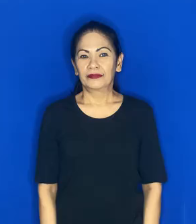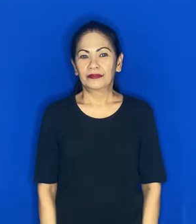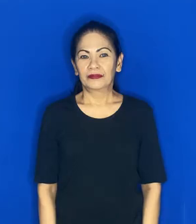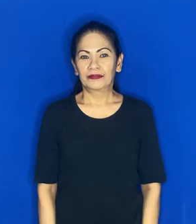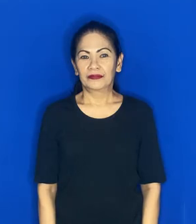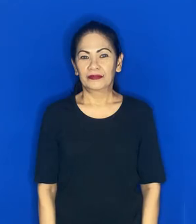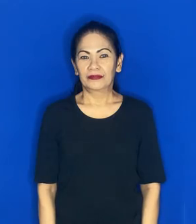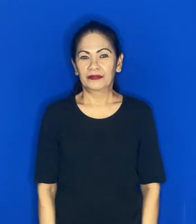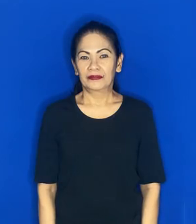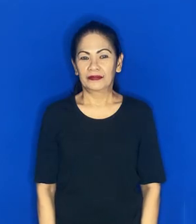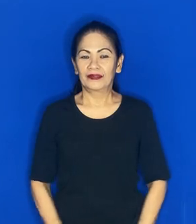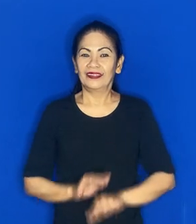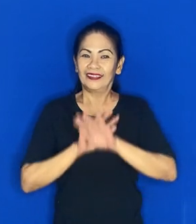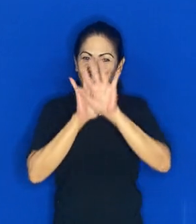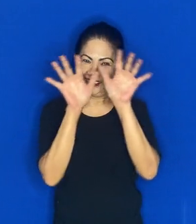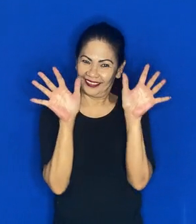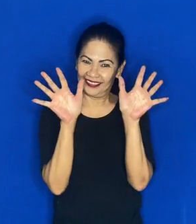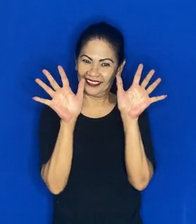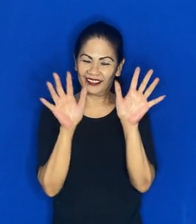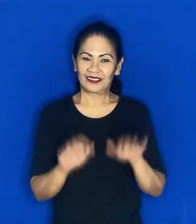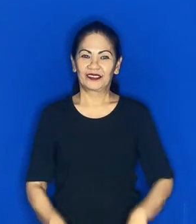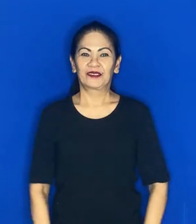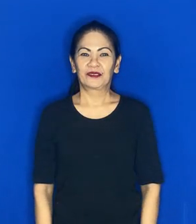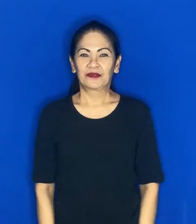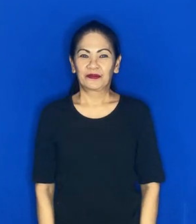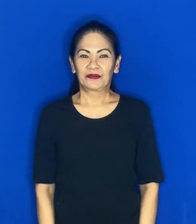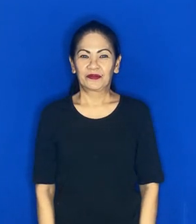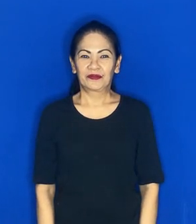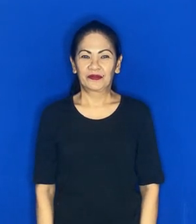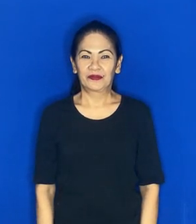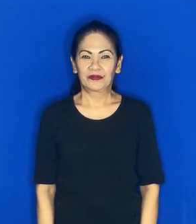light